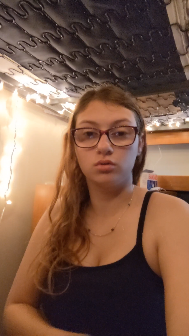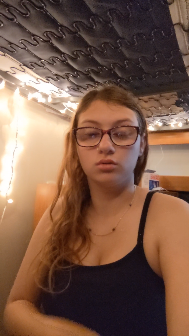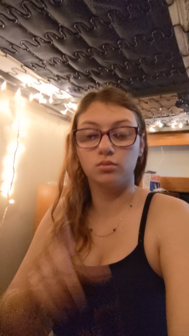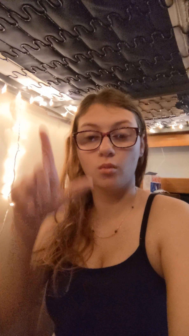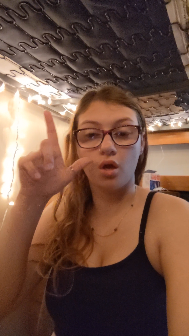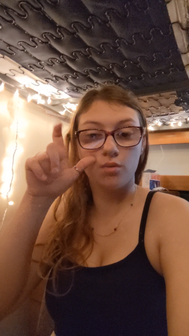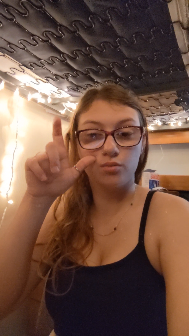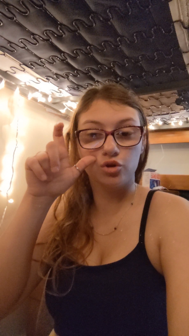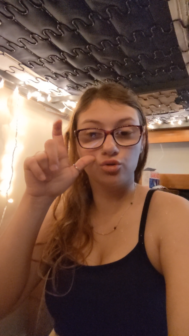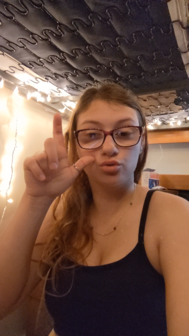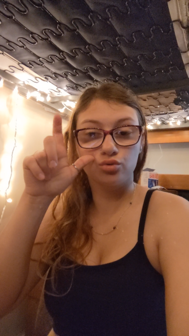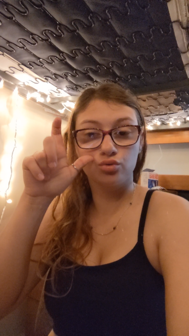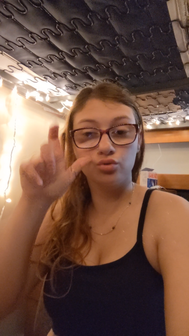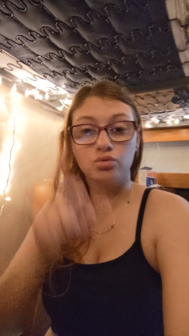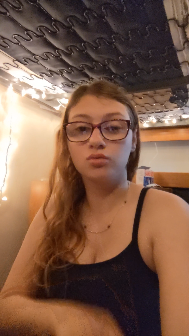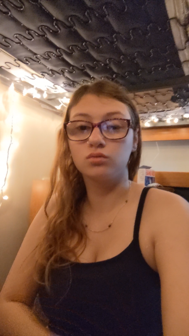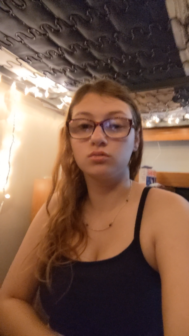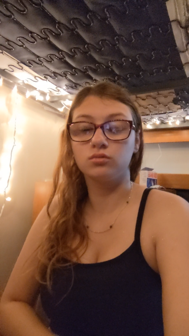camera